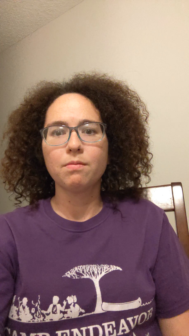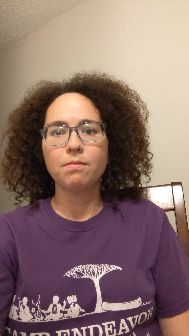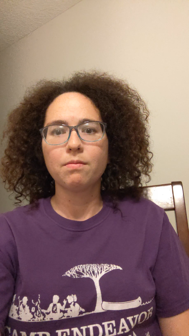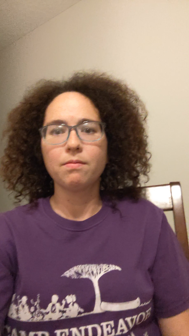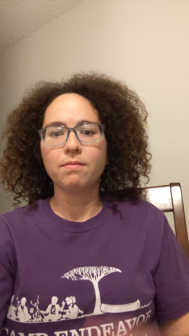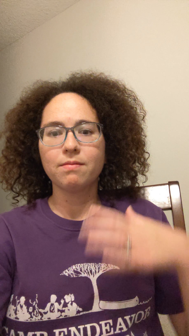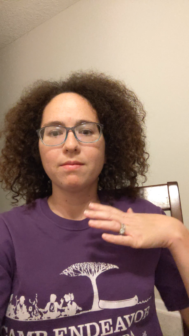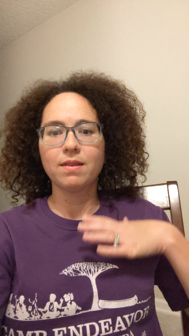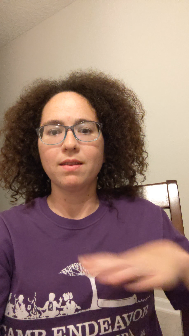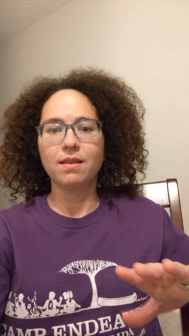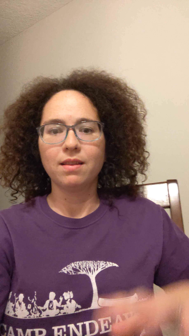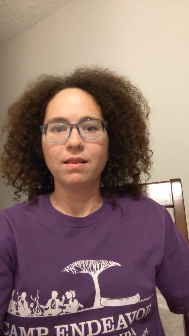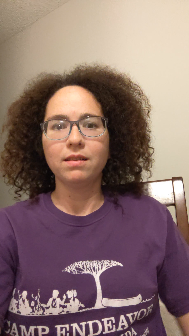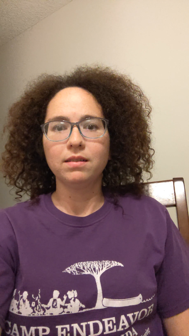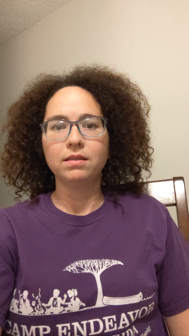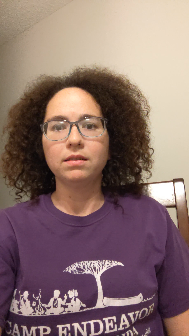dress